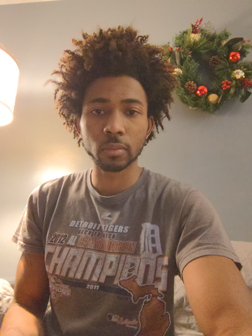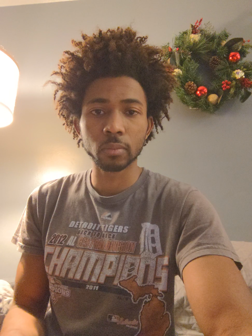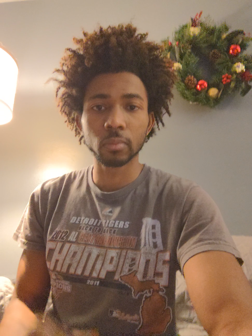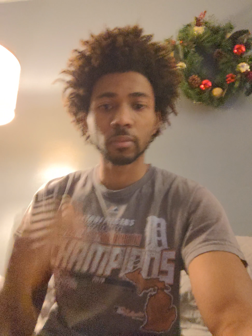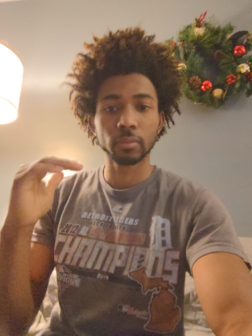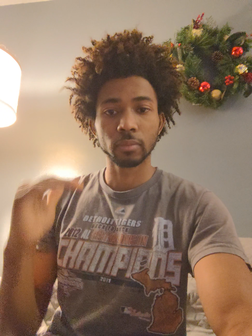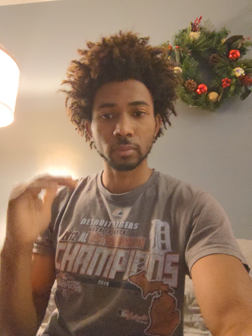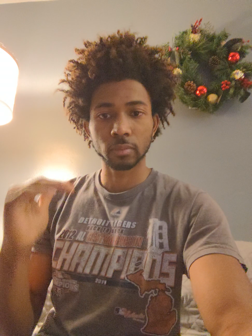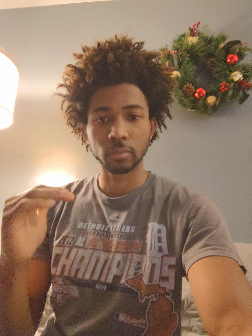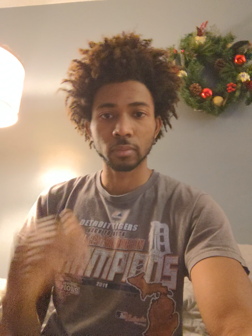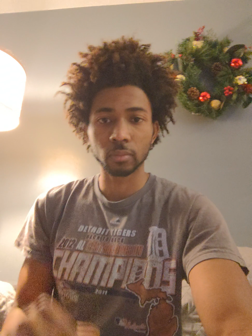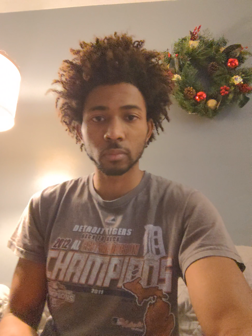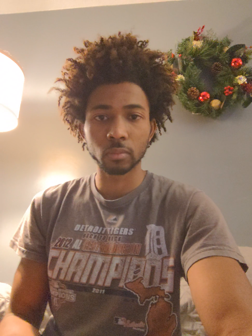child